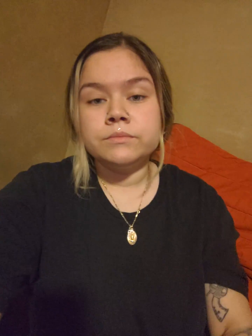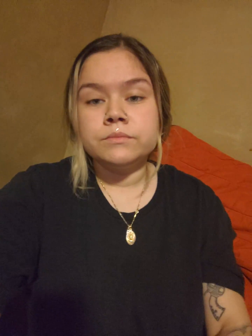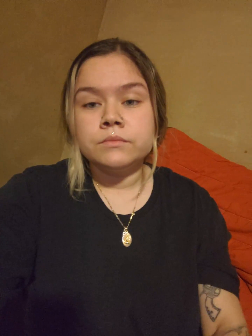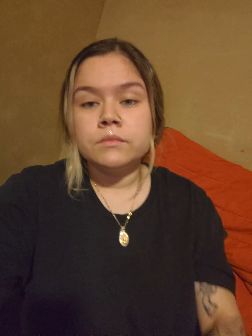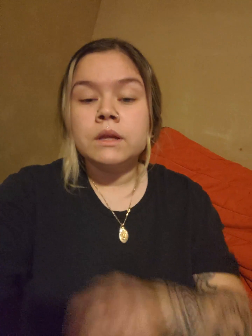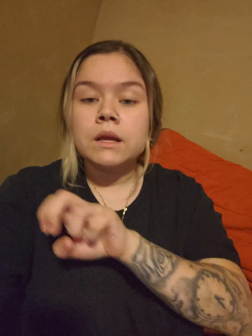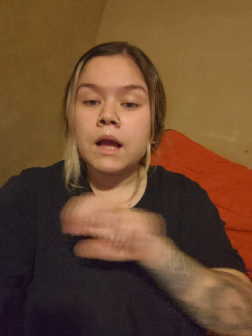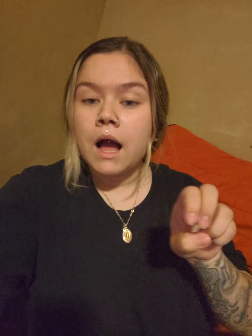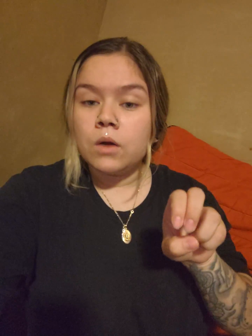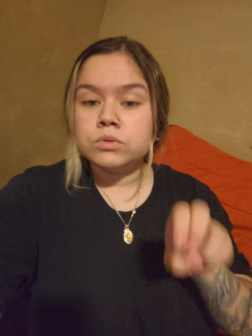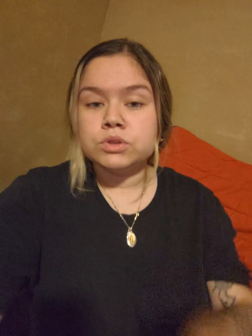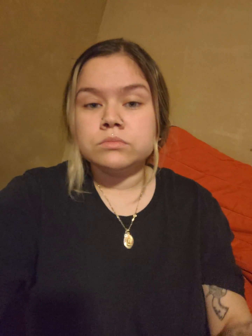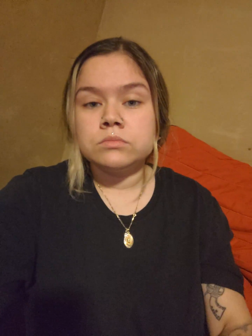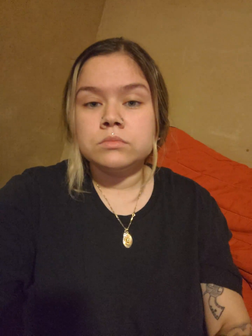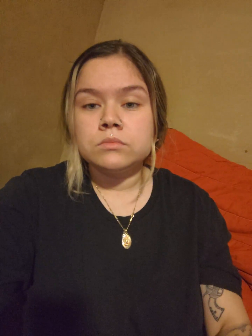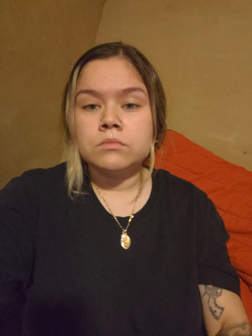couch